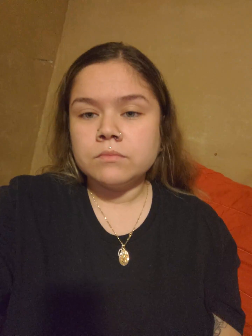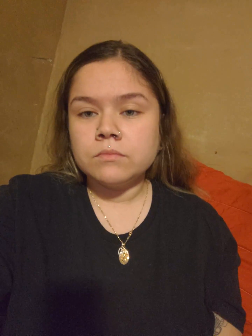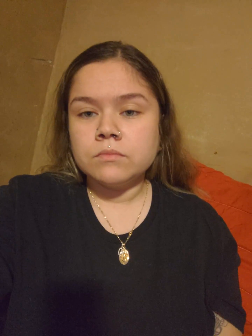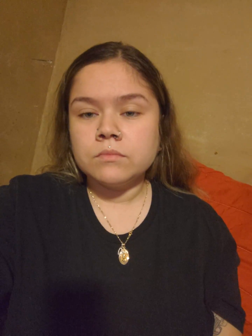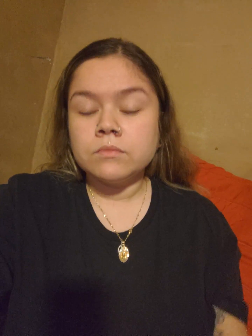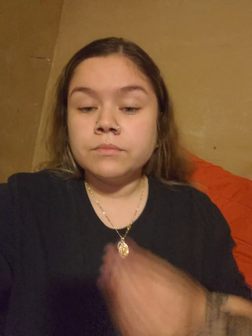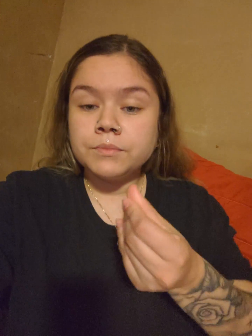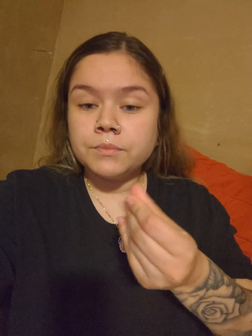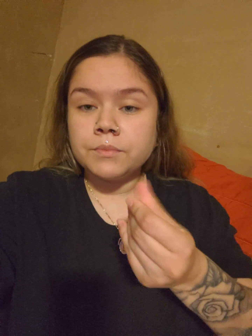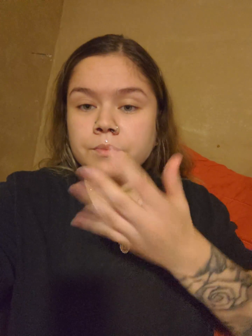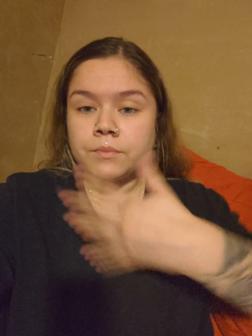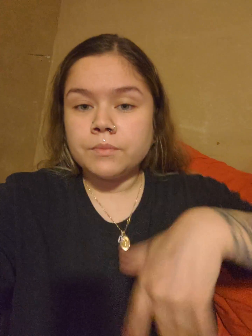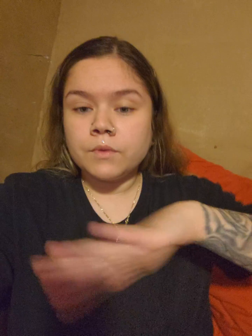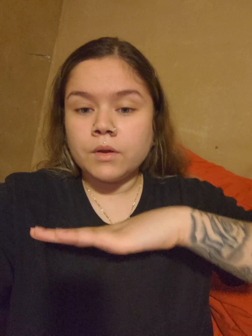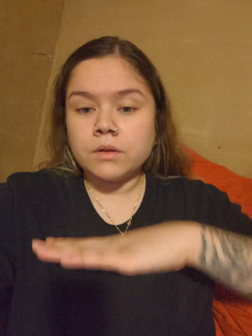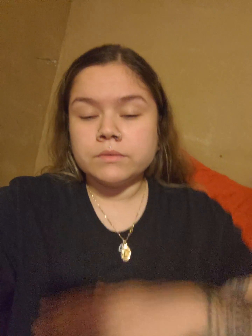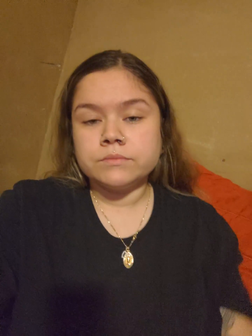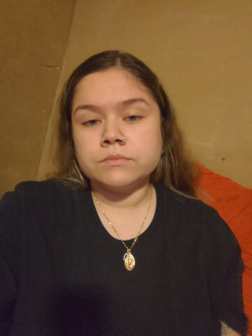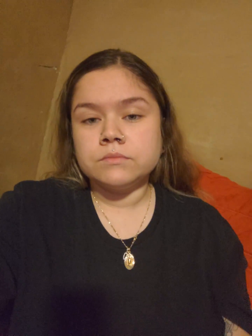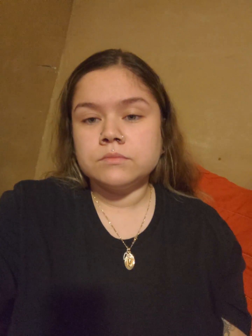garden